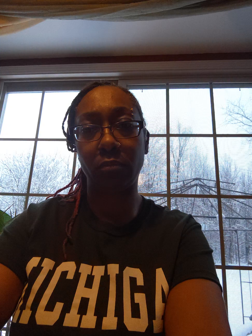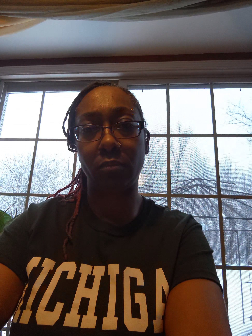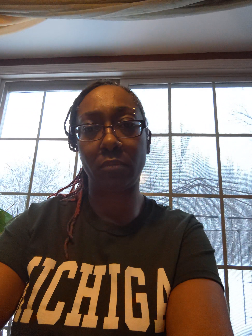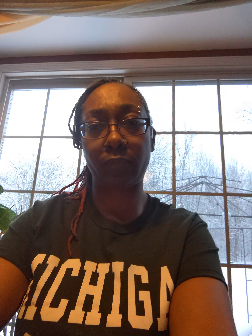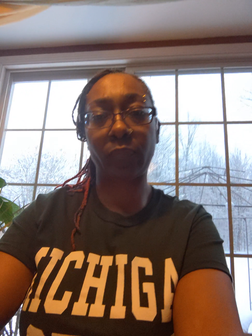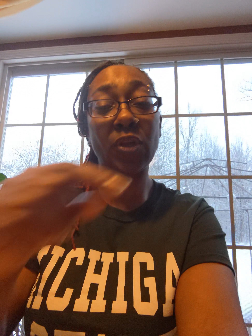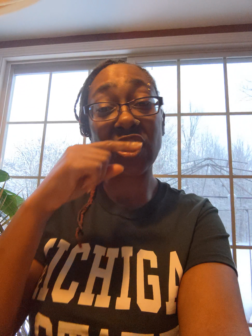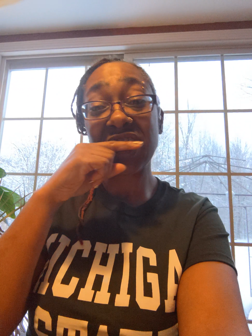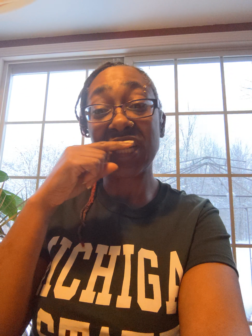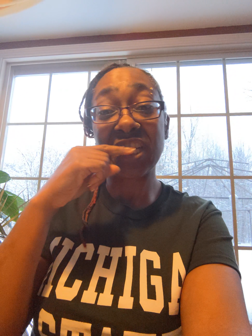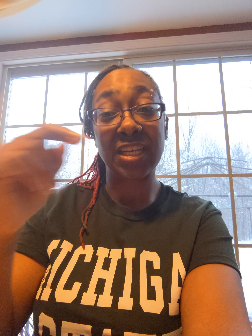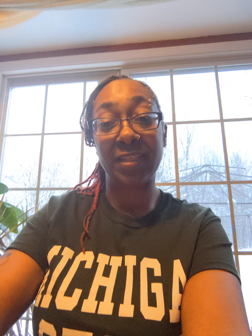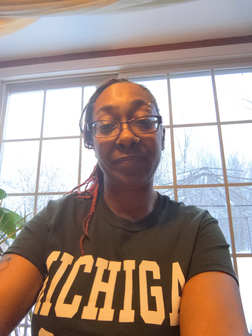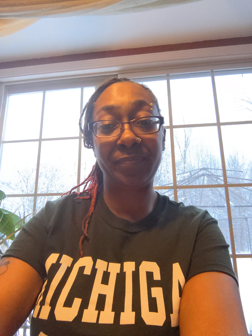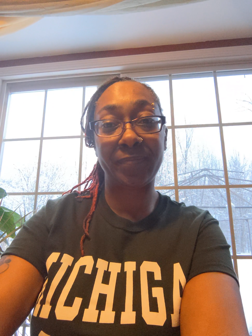toothbrush